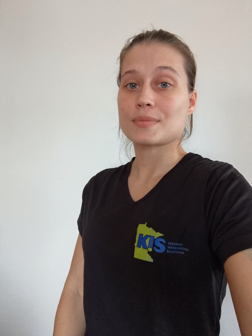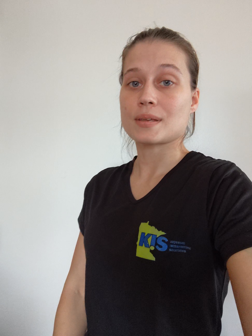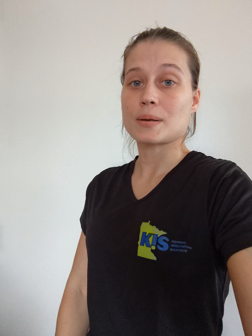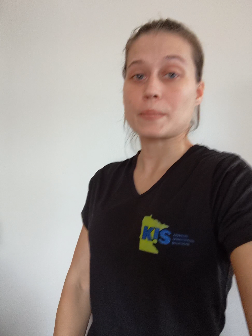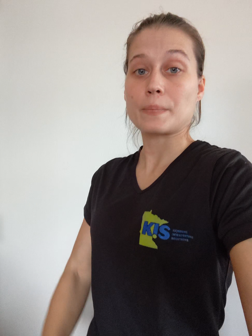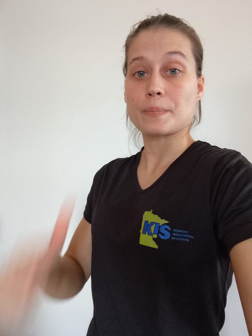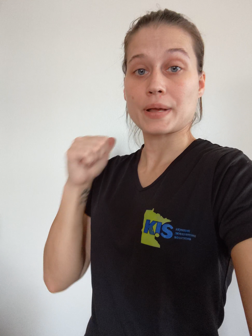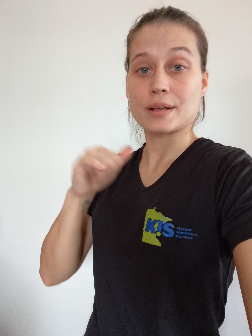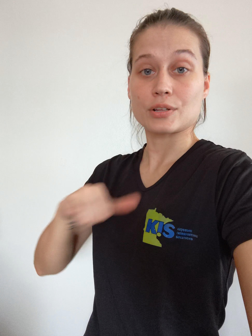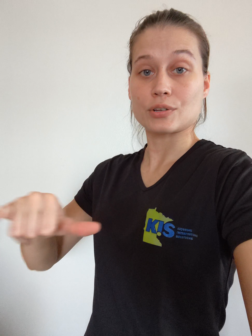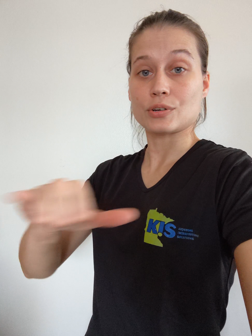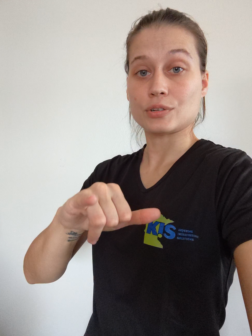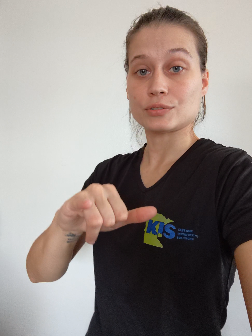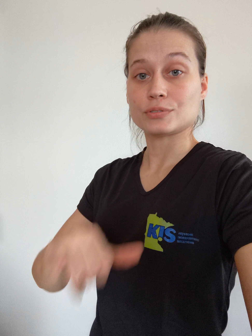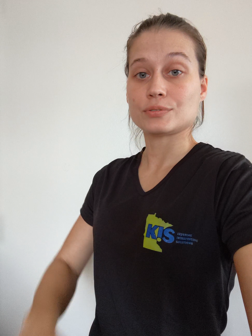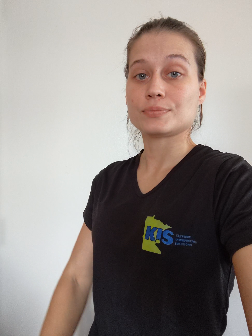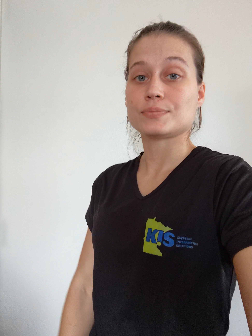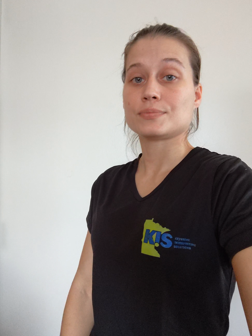backyard